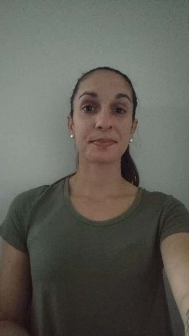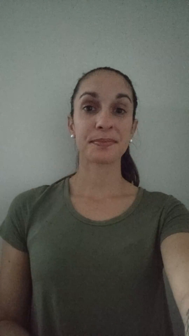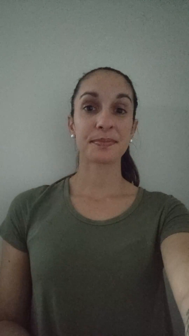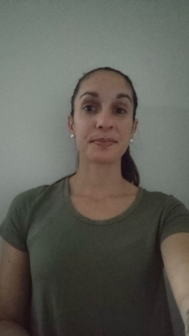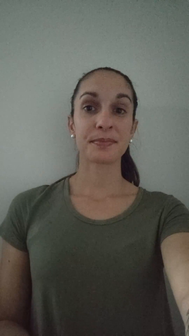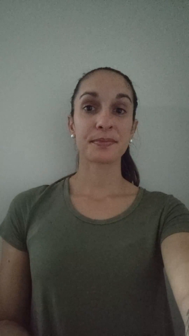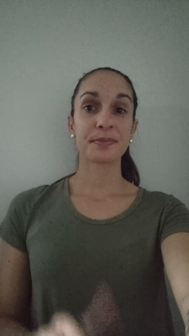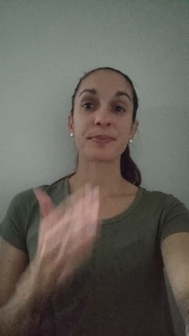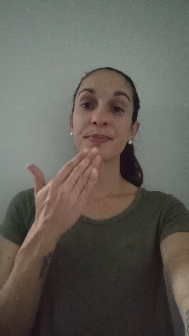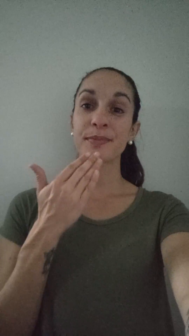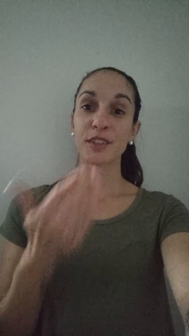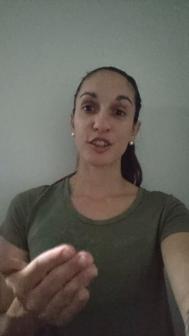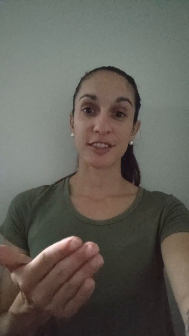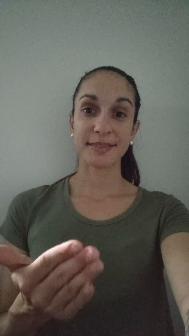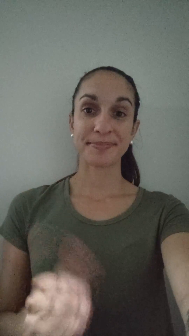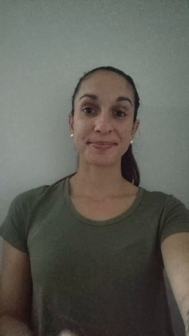good